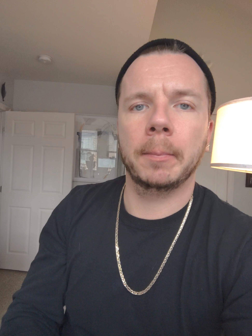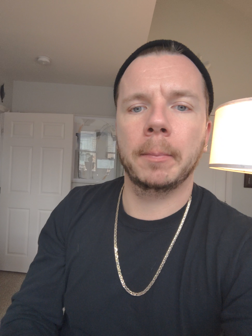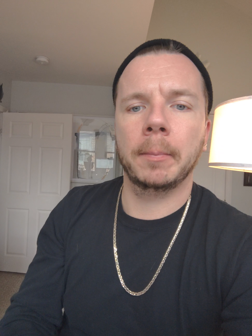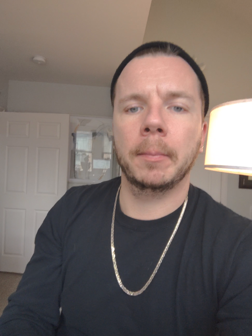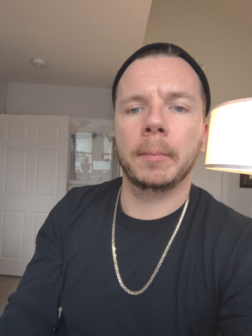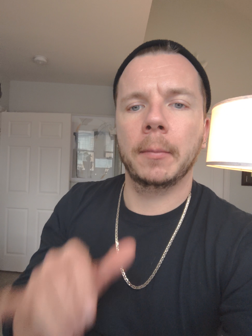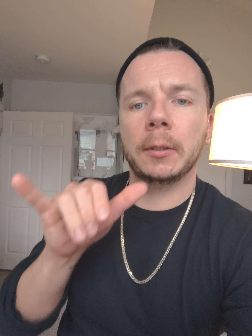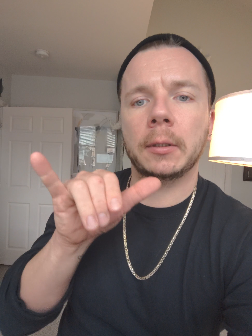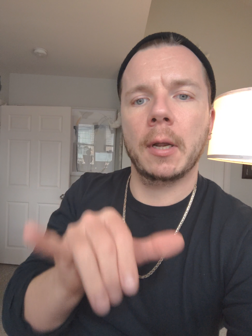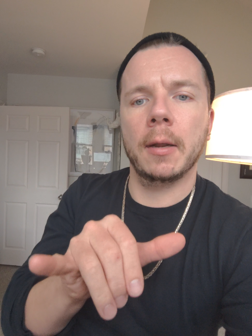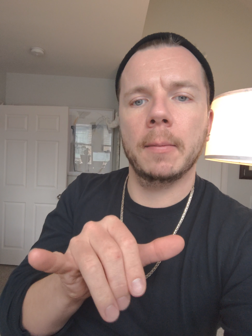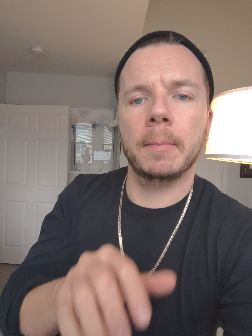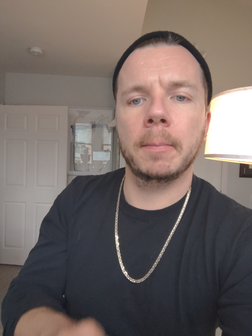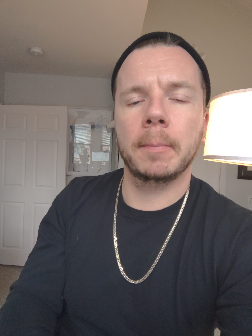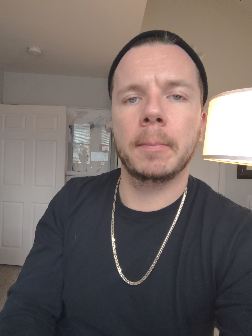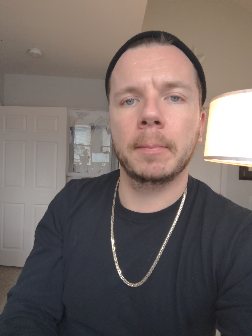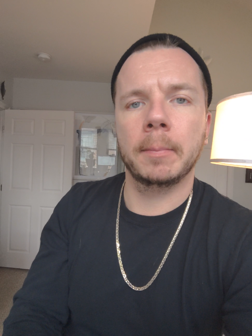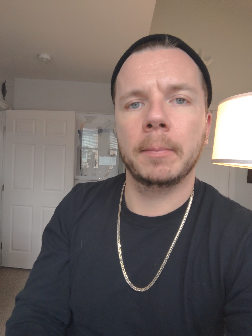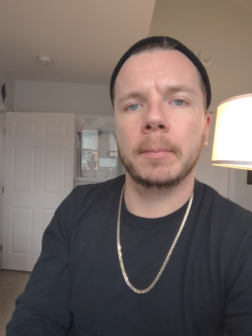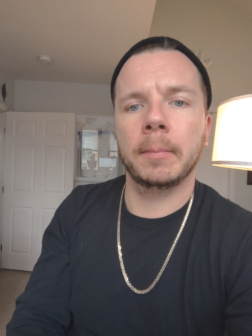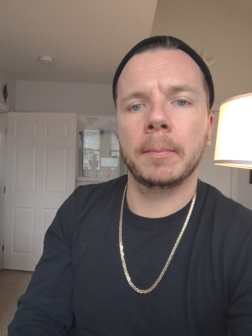stay